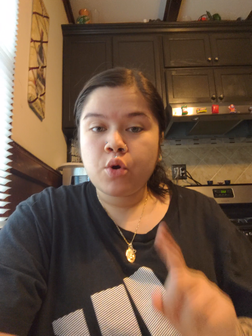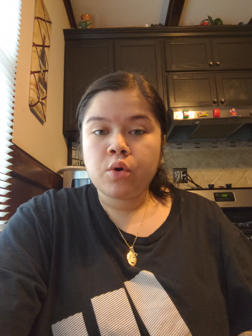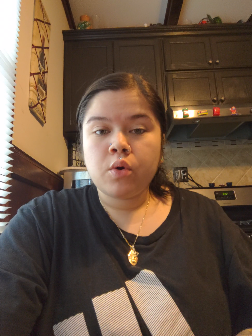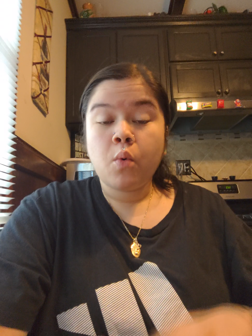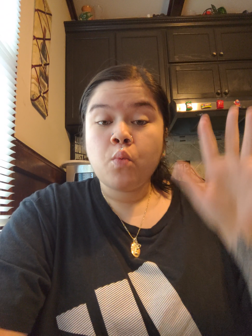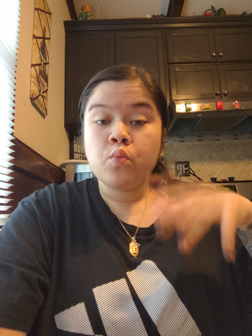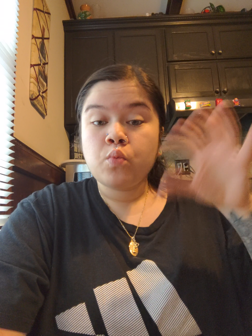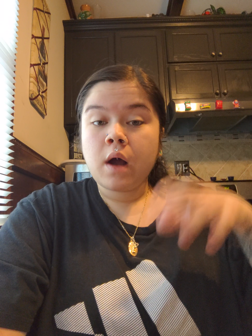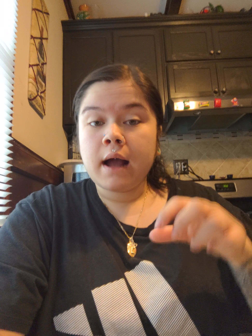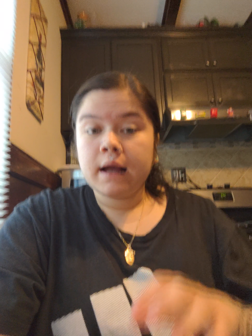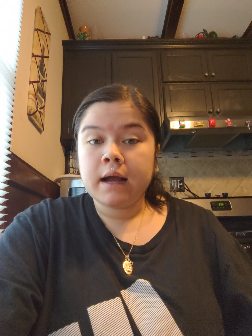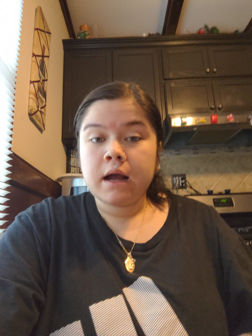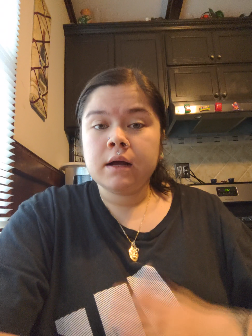rain